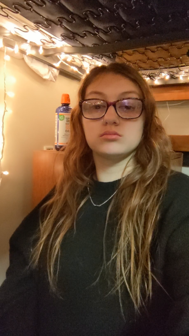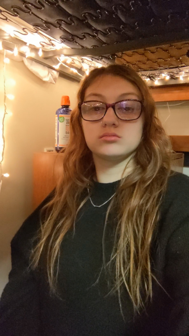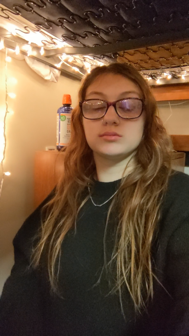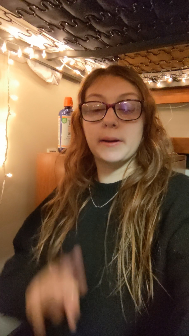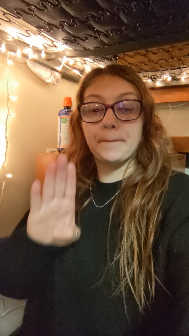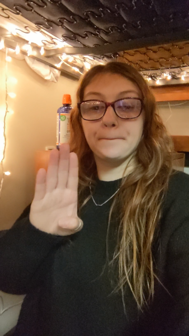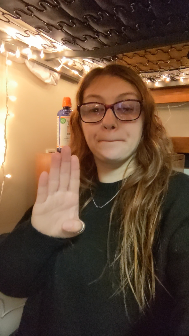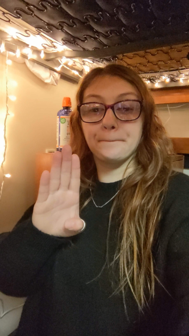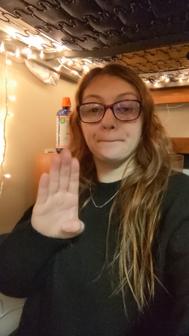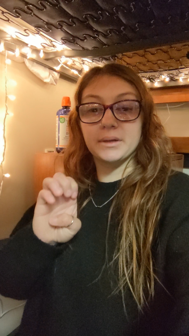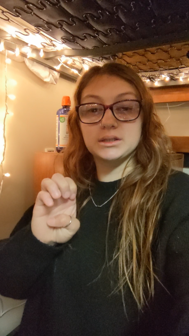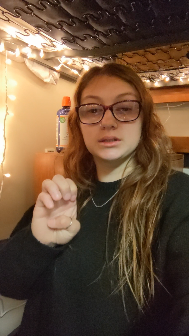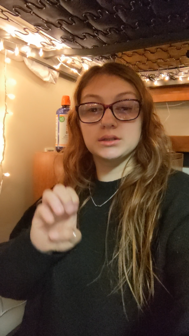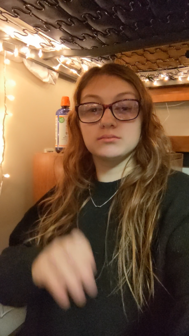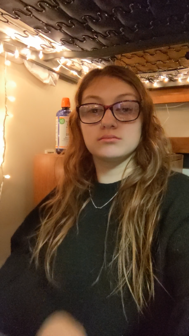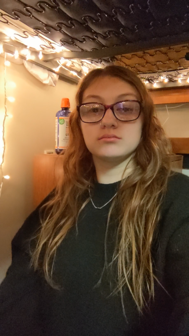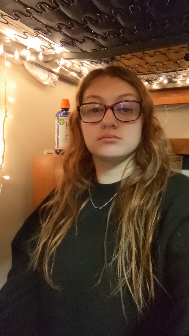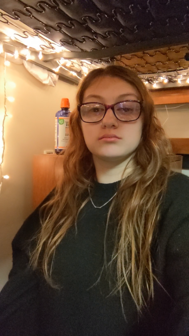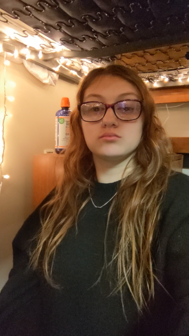be